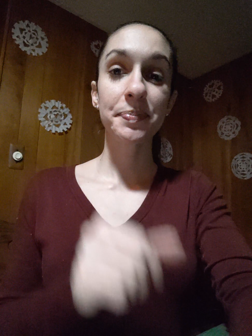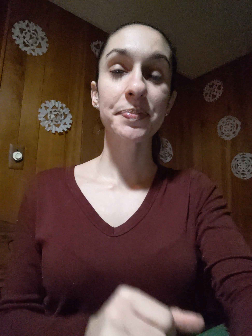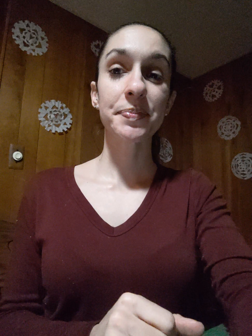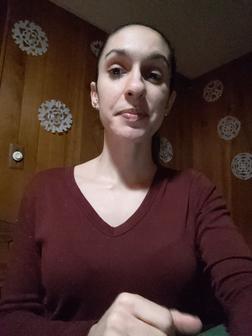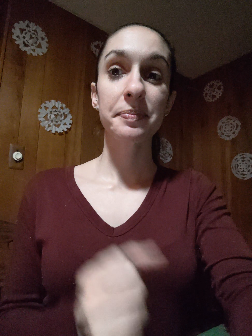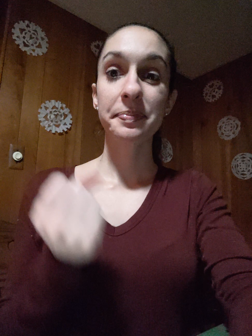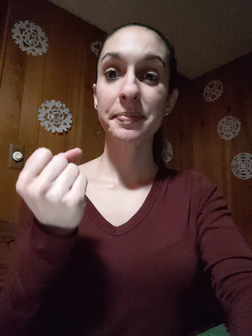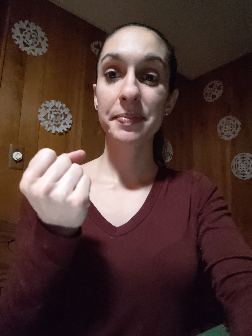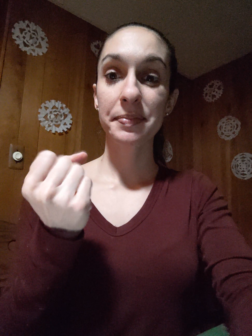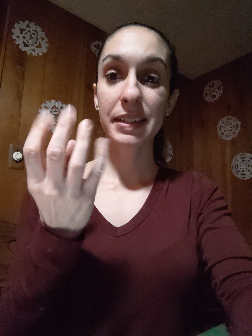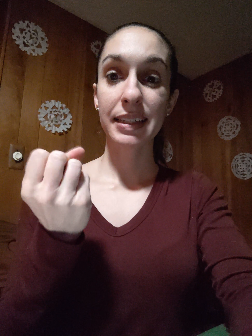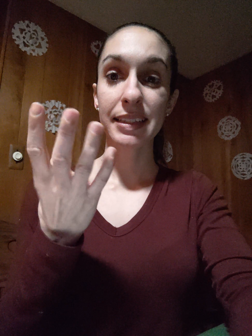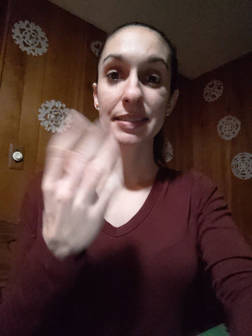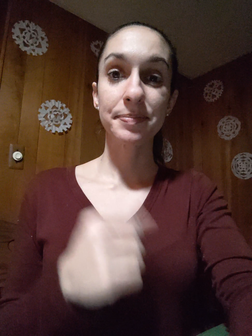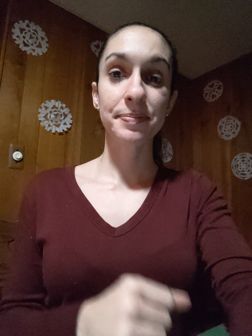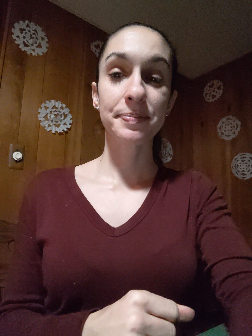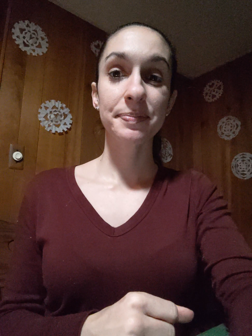many